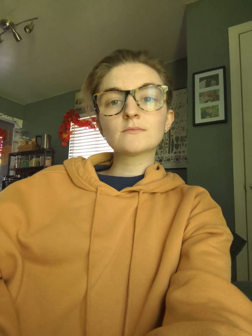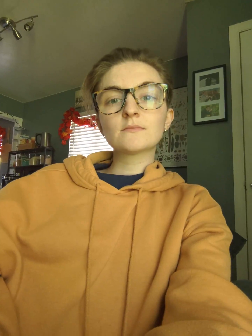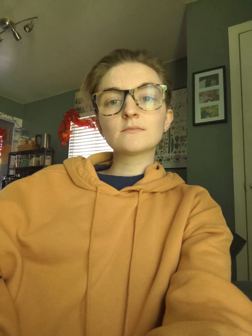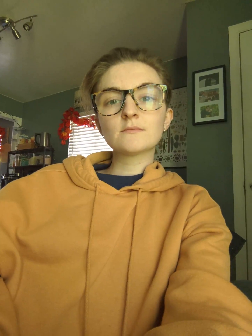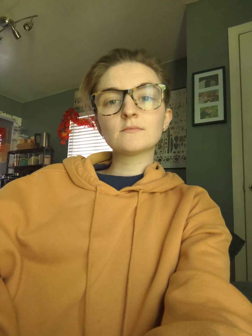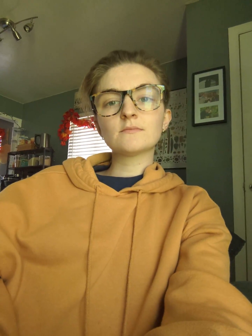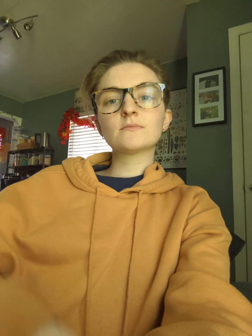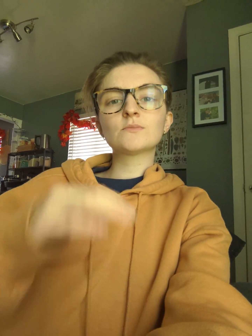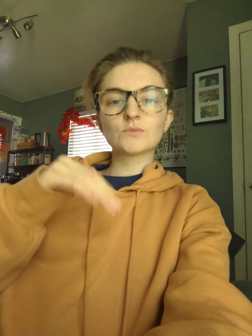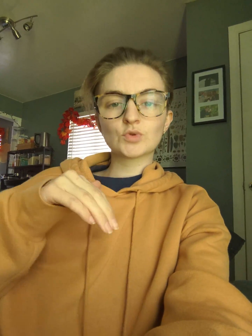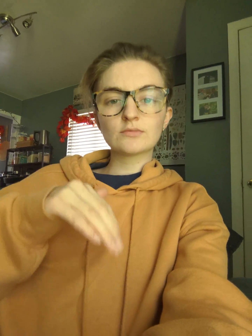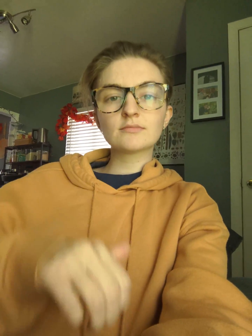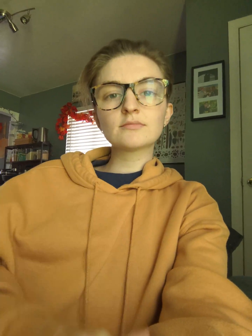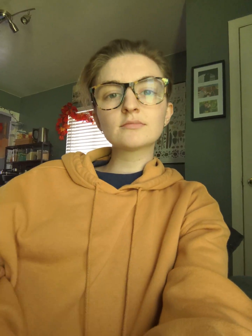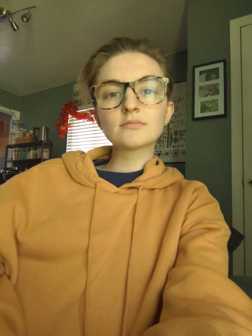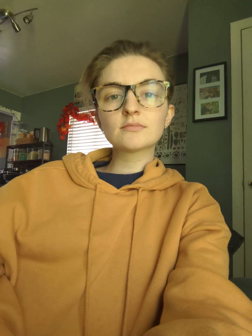doctor